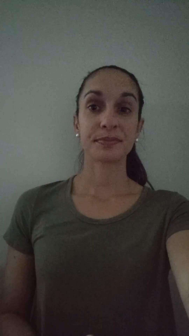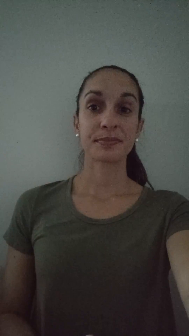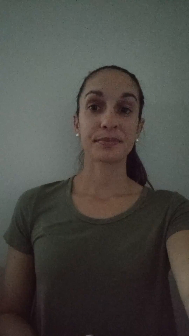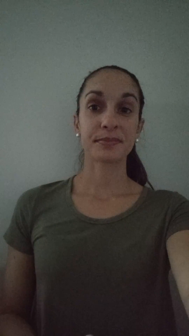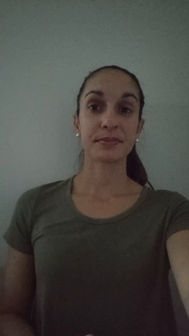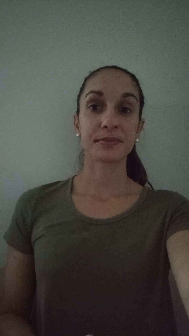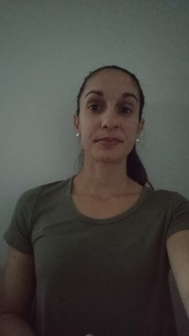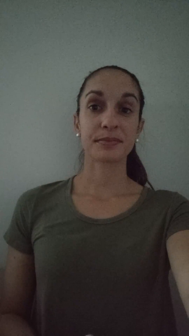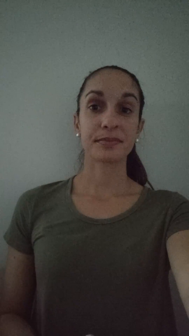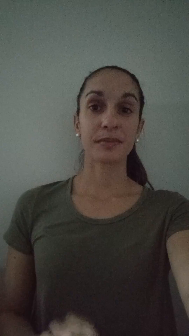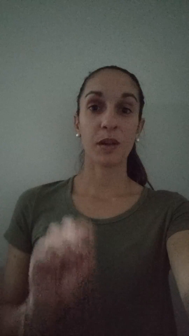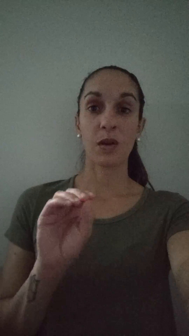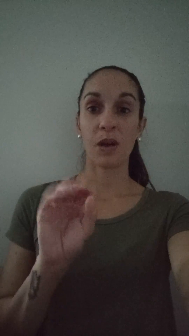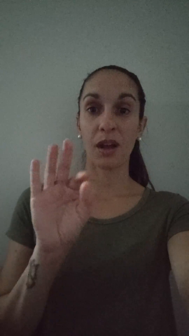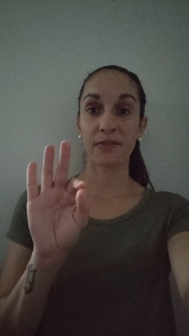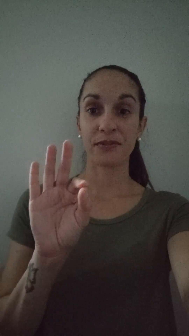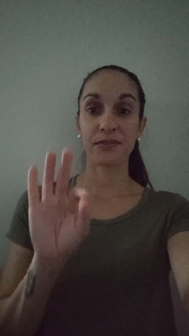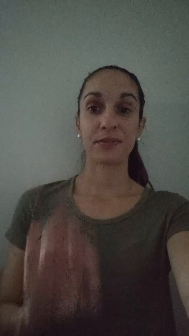of